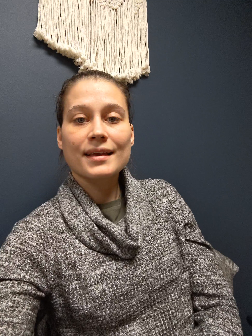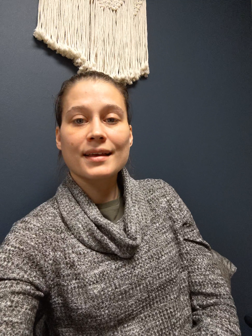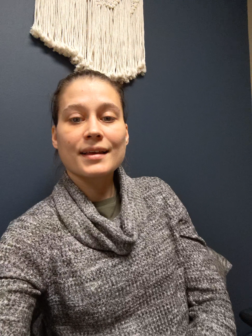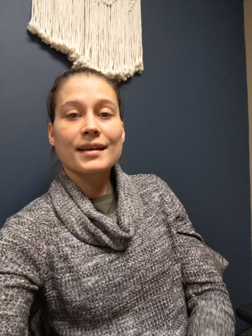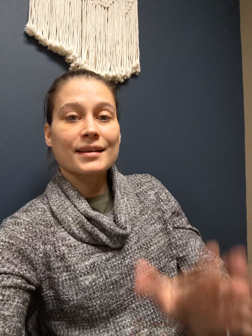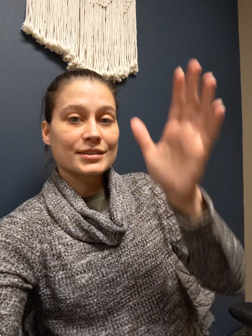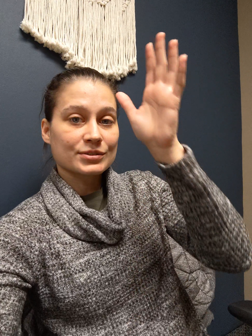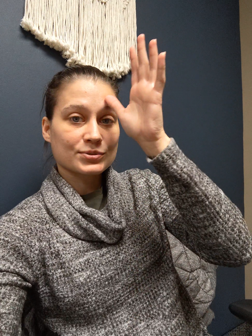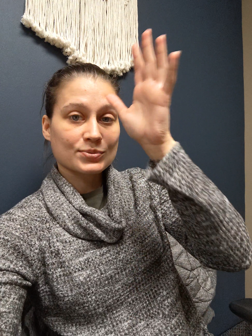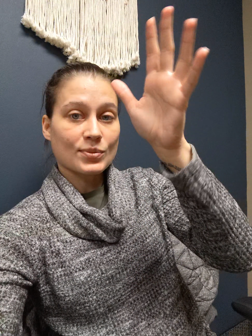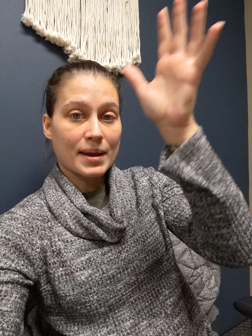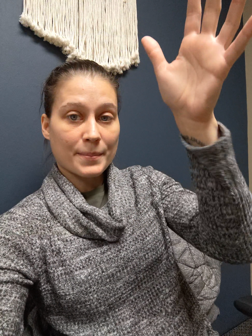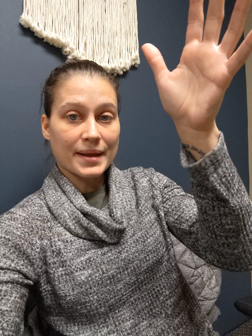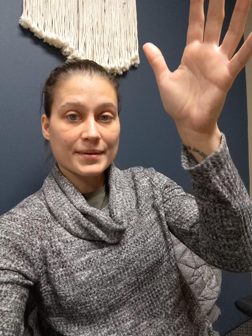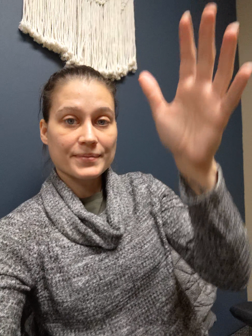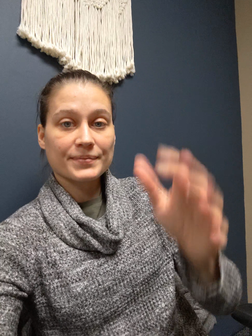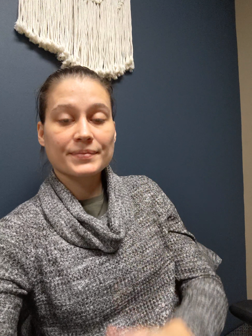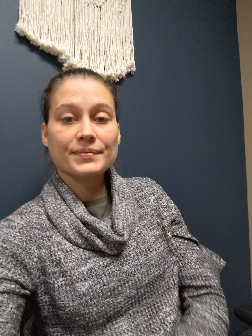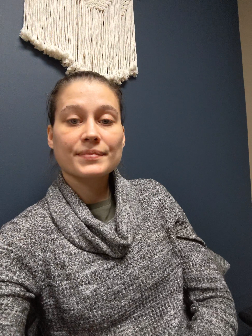grandpa